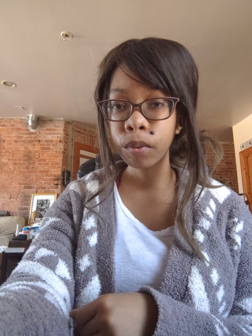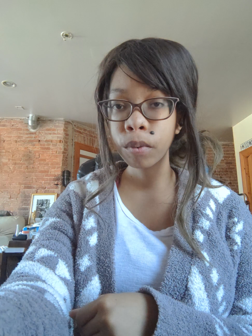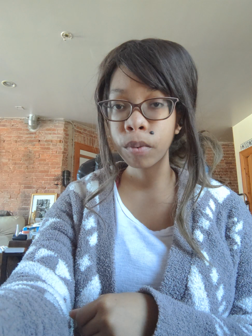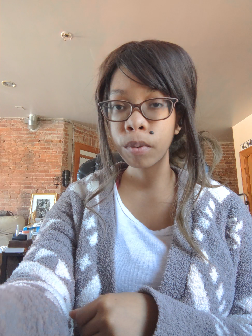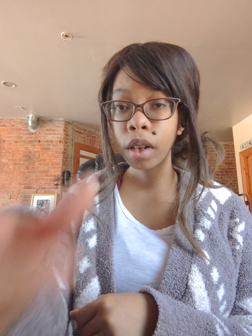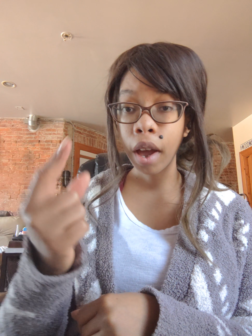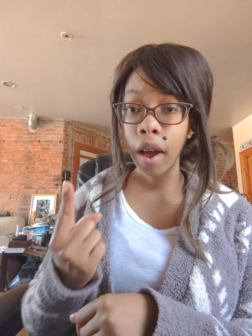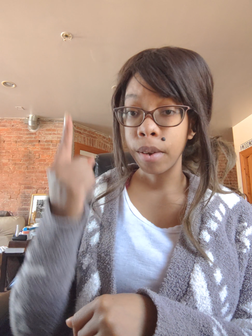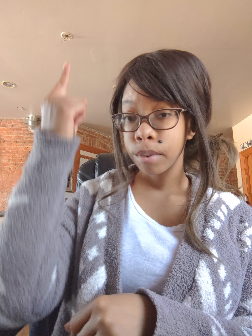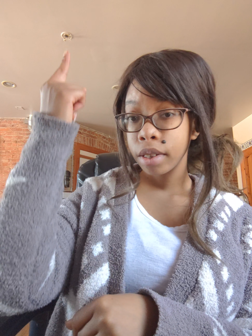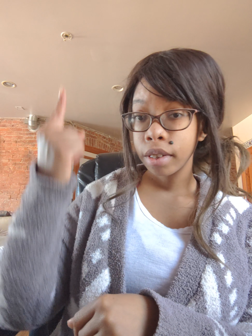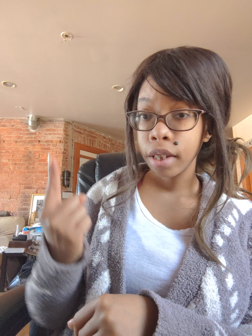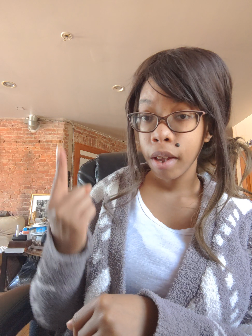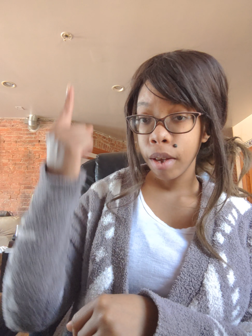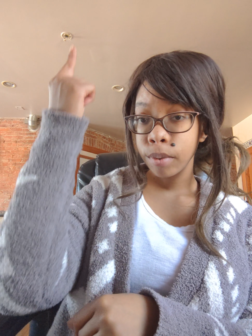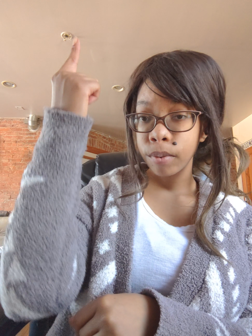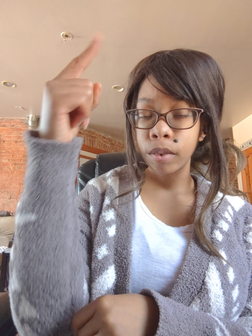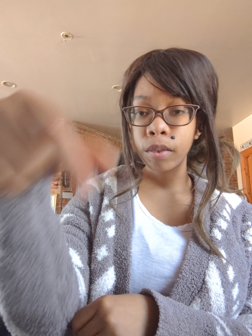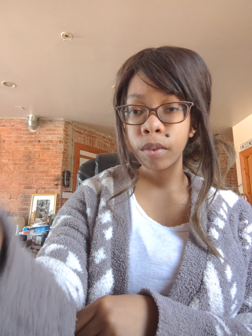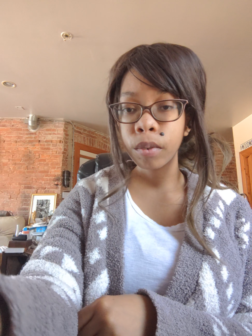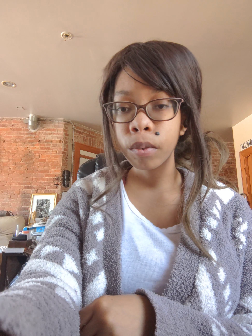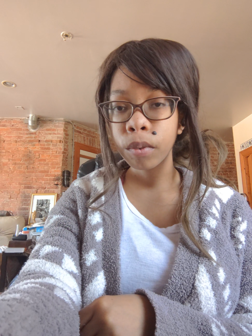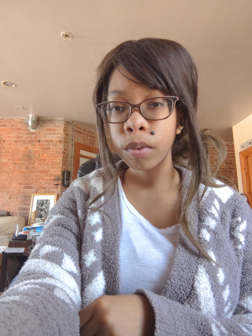up